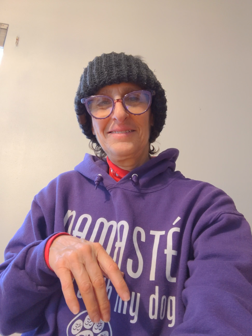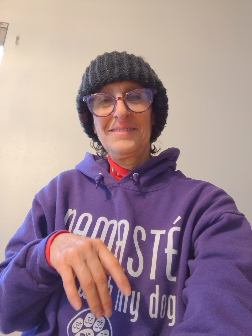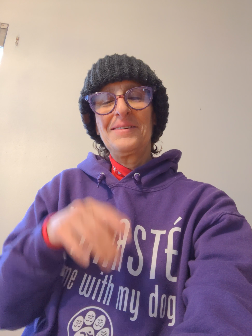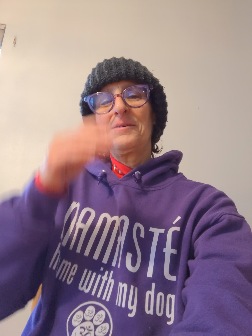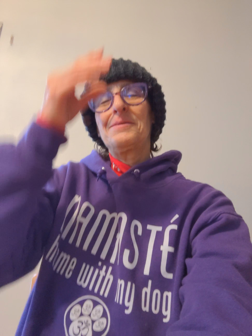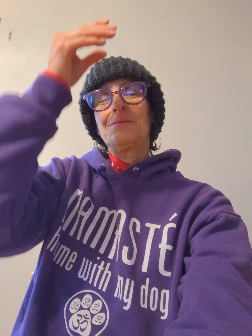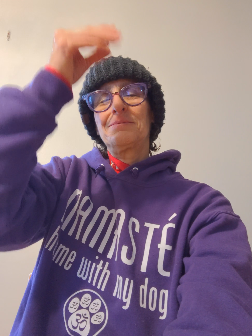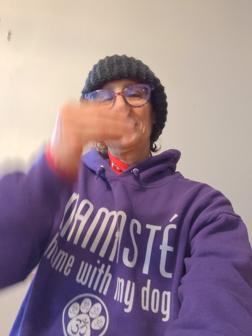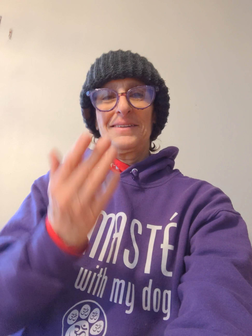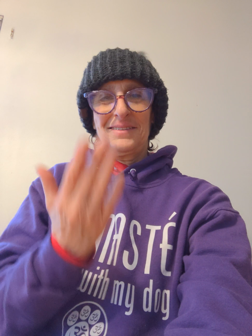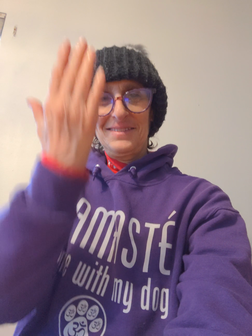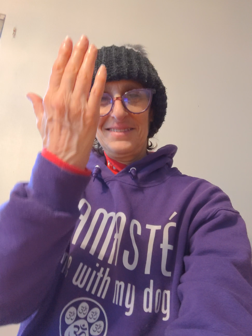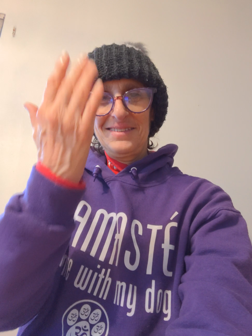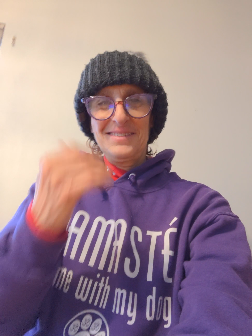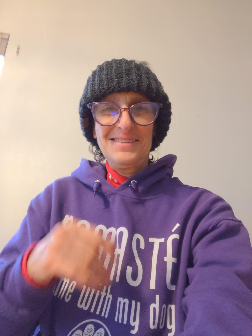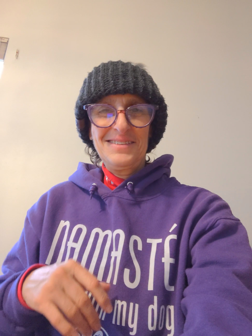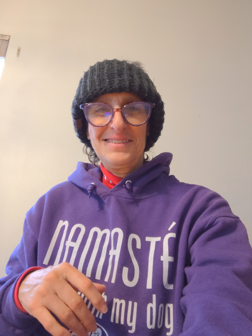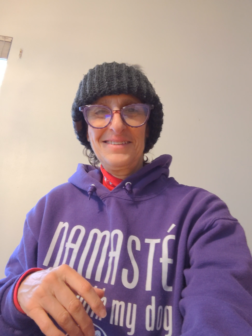mitten